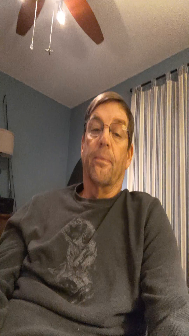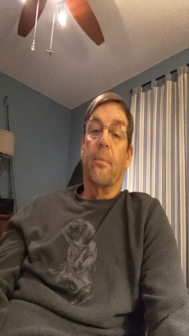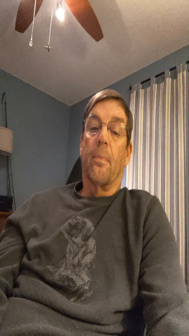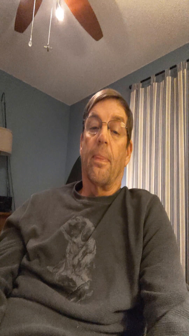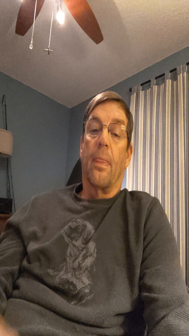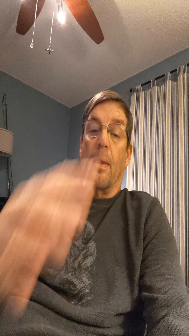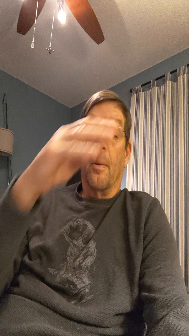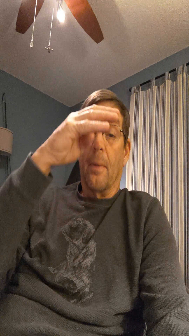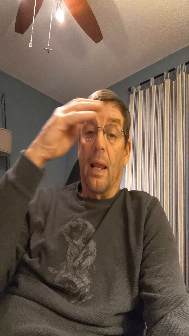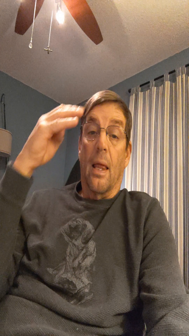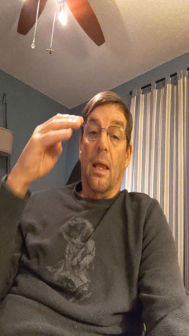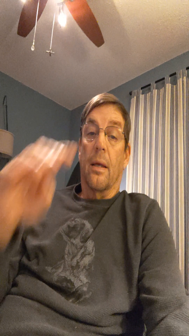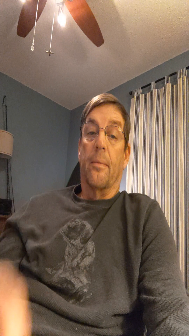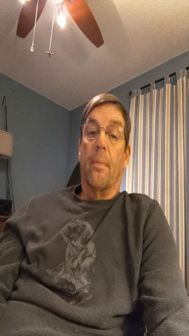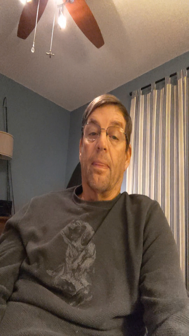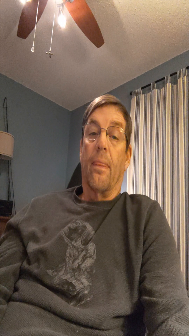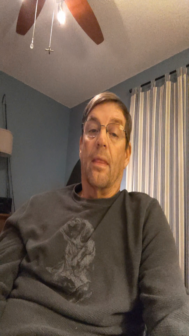black